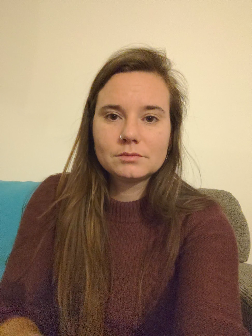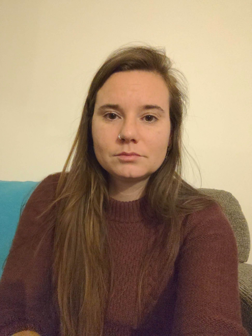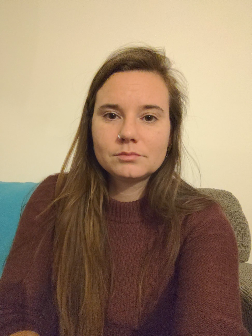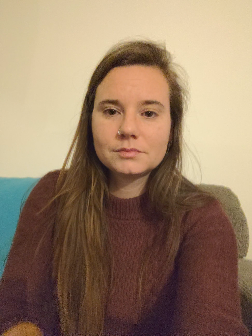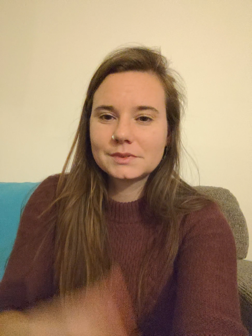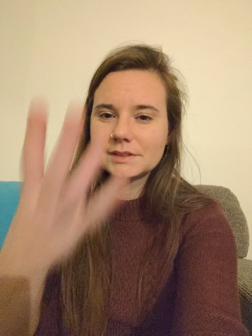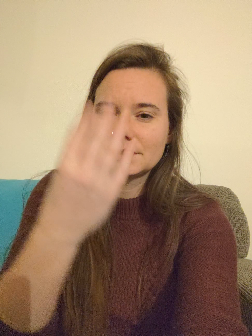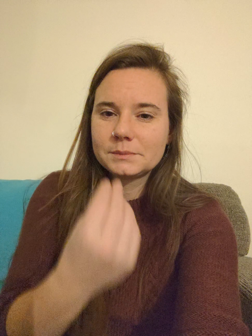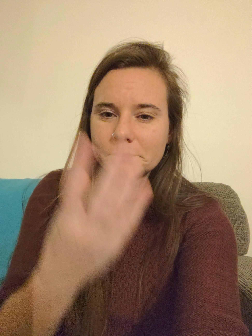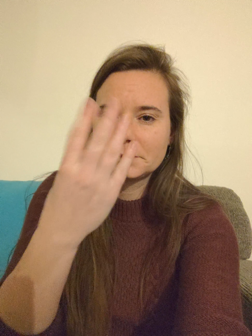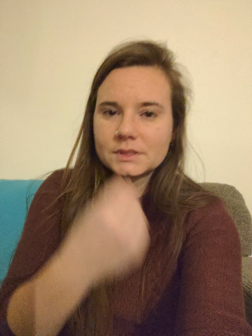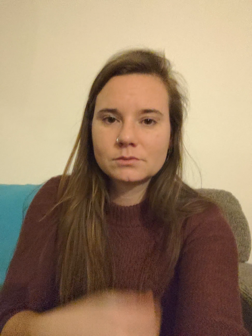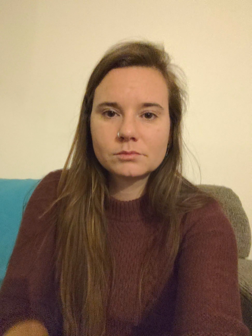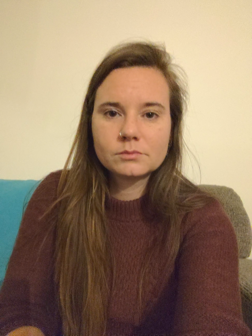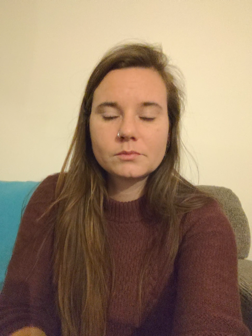sleepy